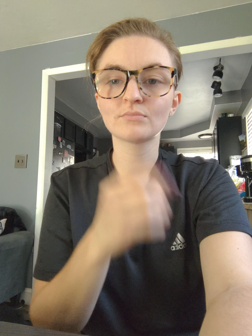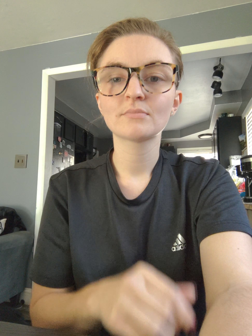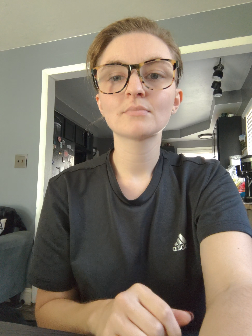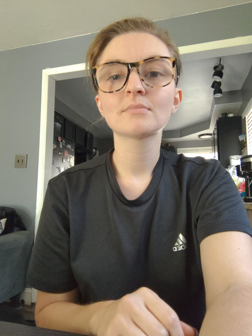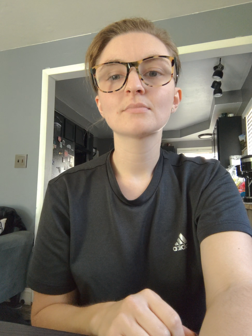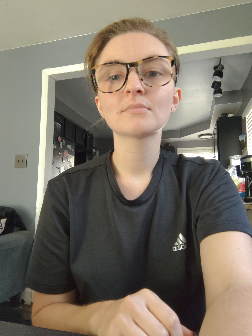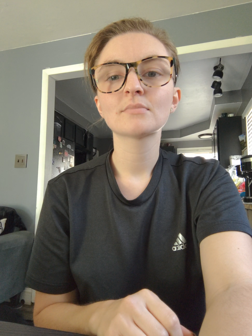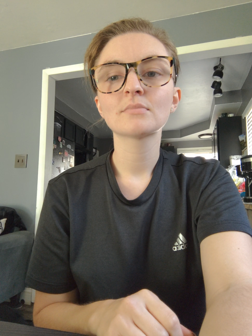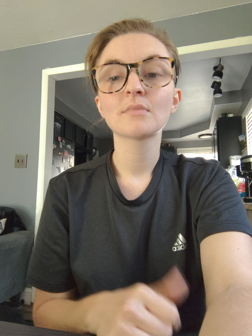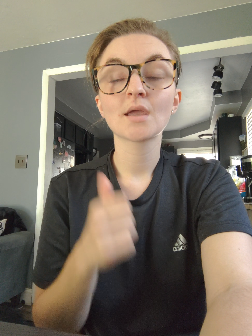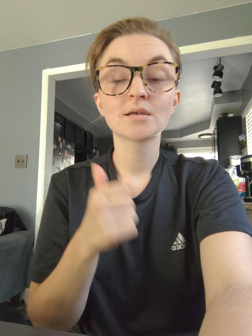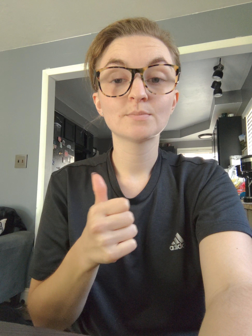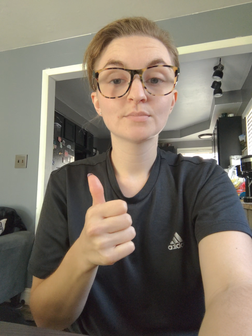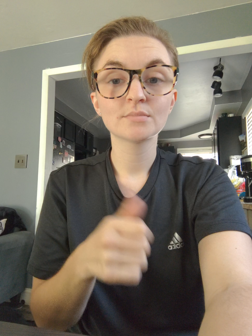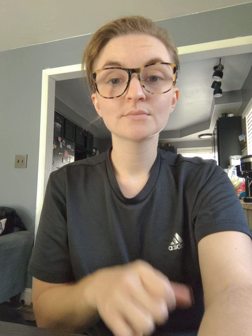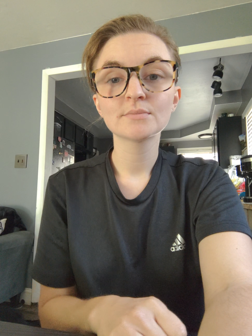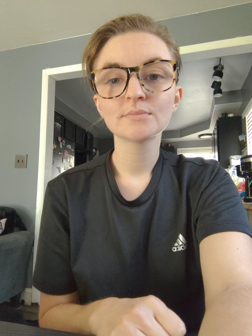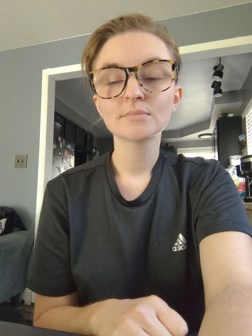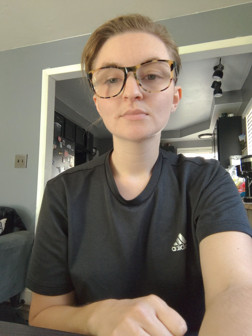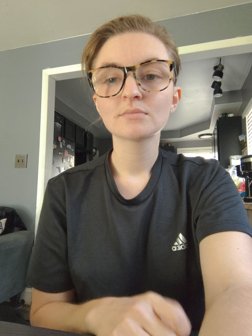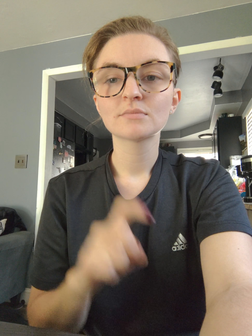help